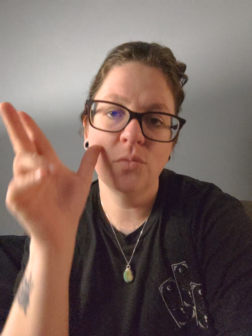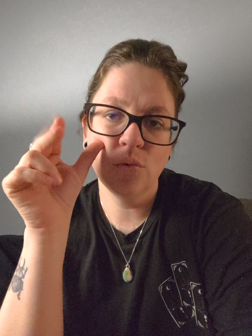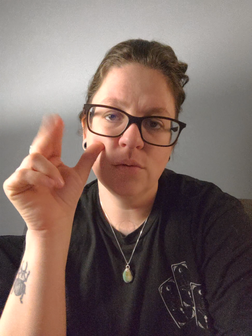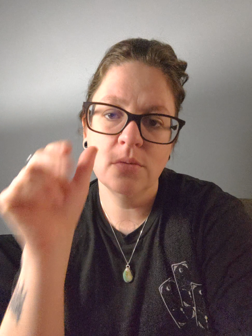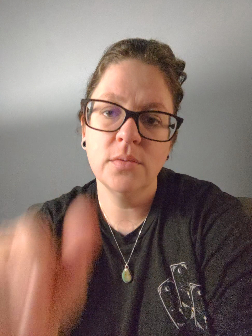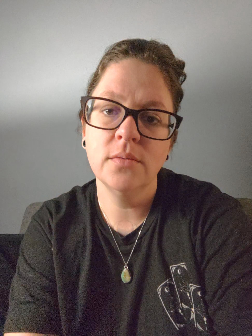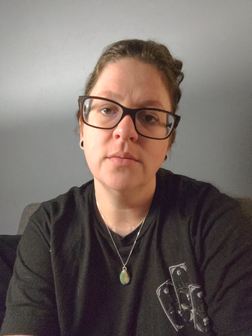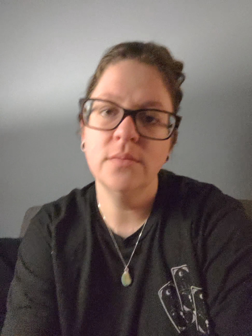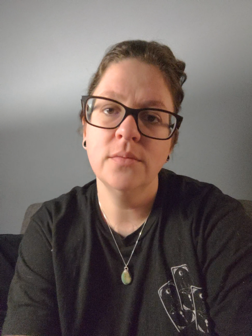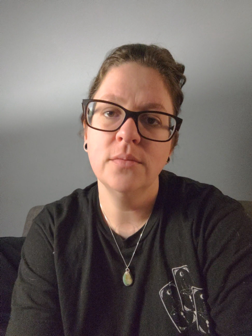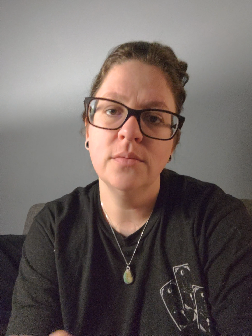horse